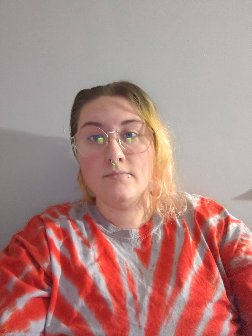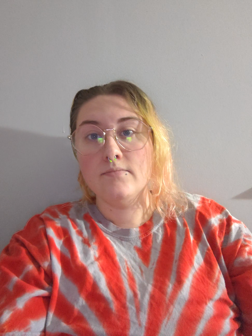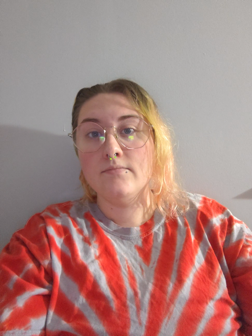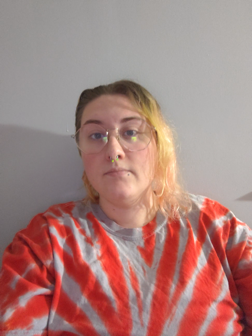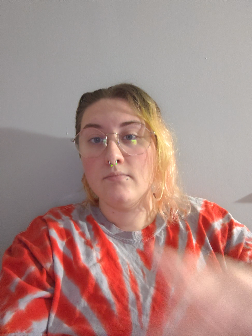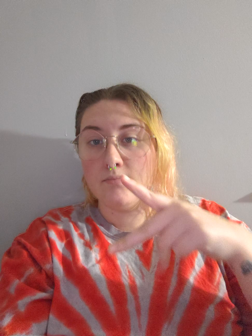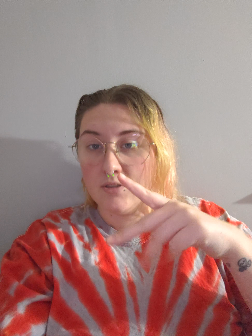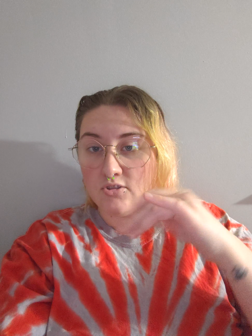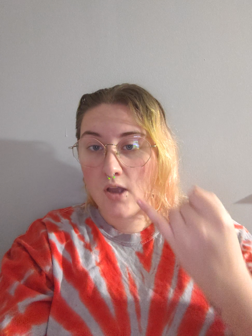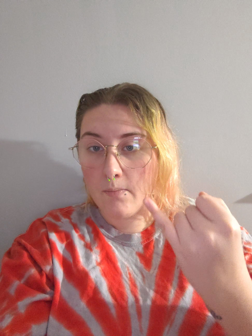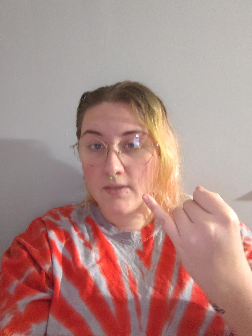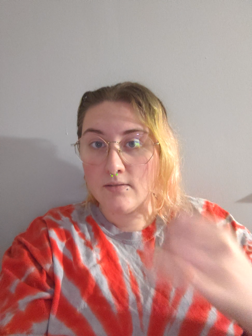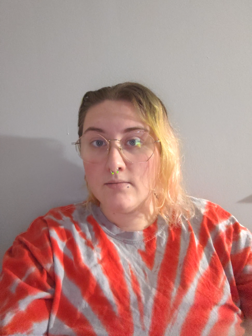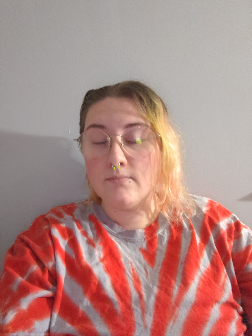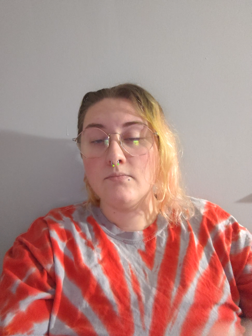pajamas